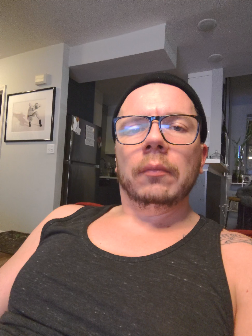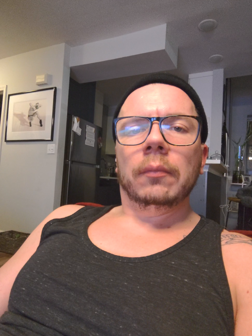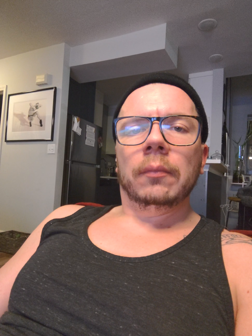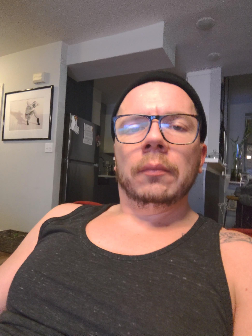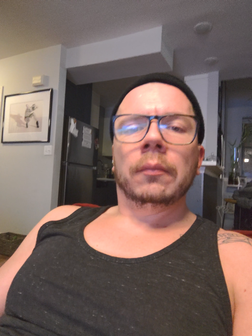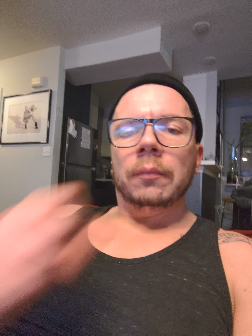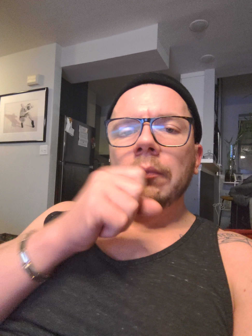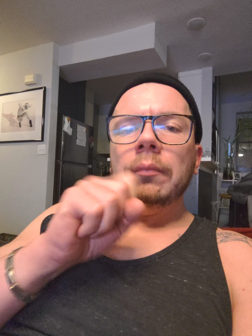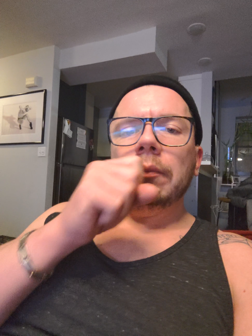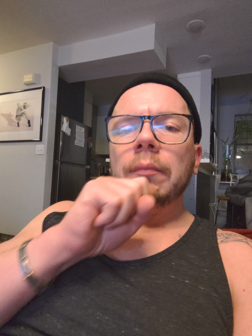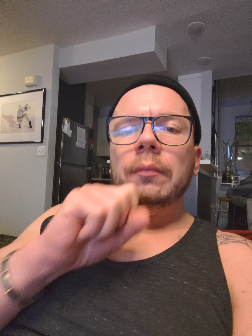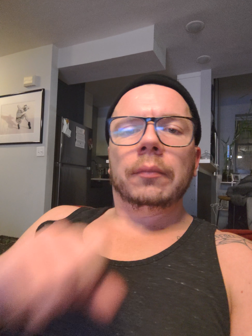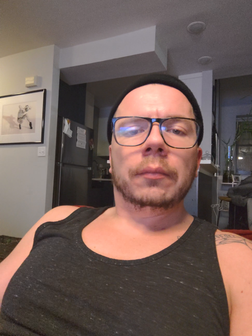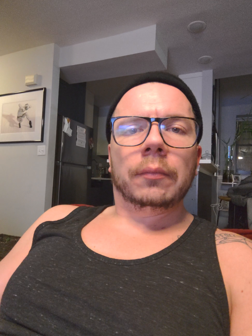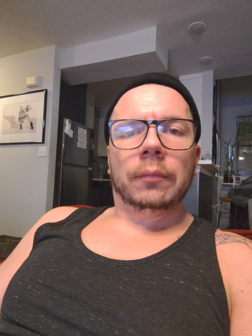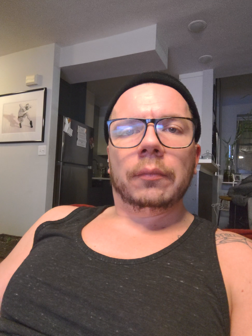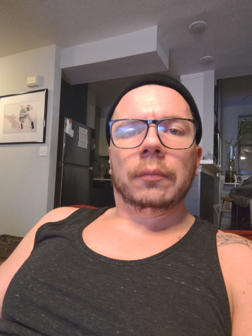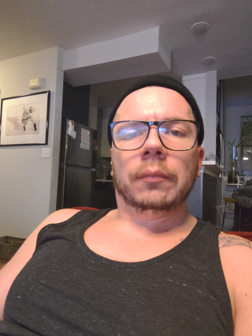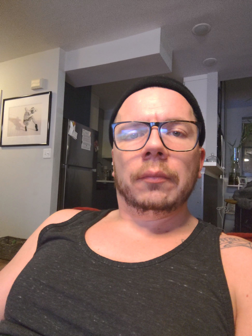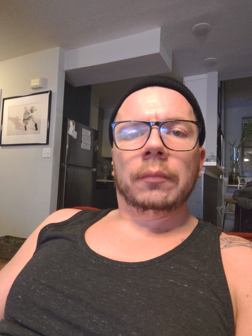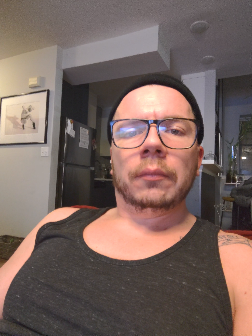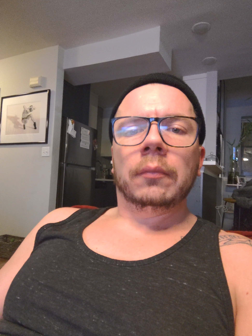ice cream